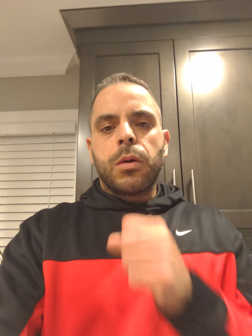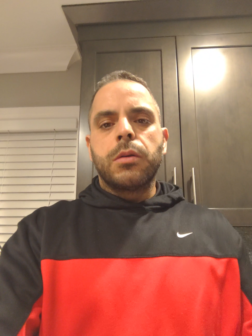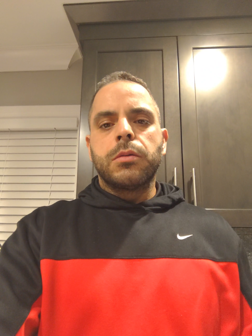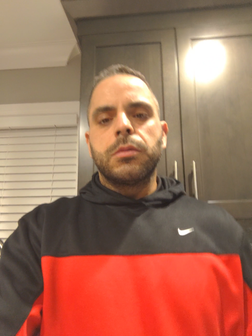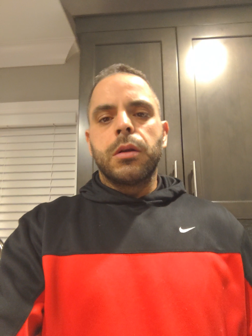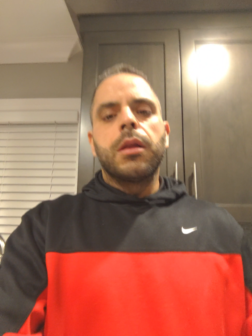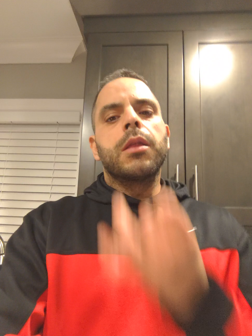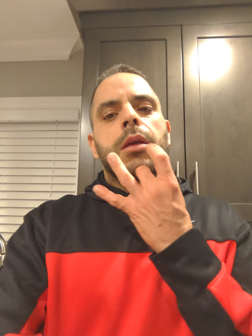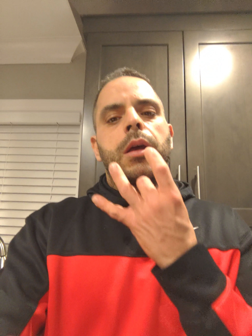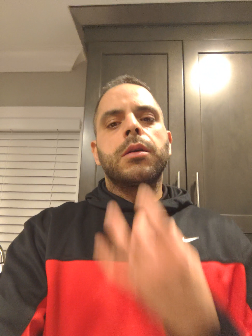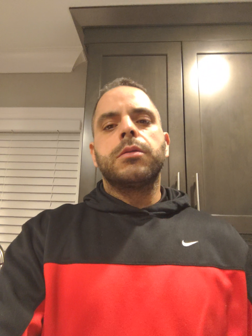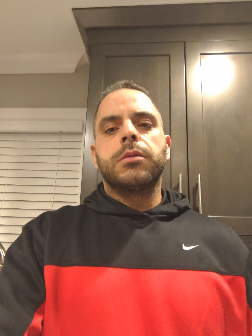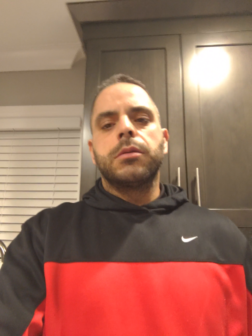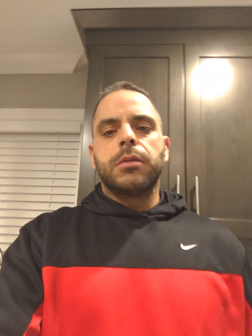lamp